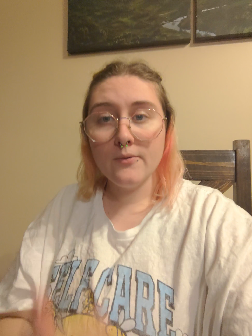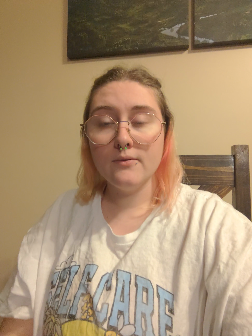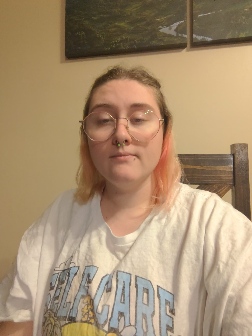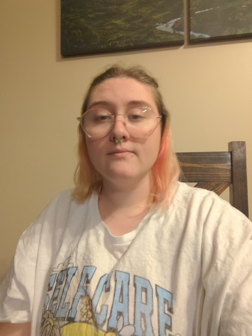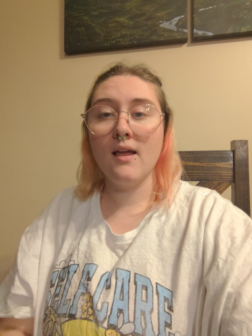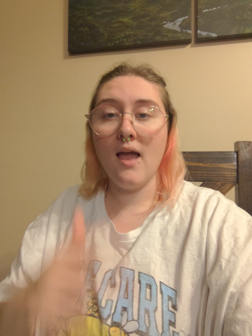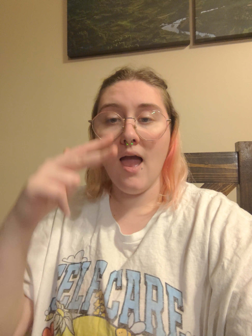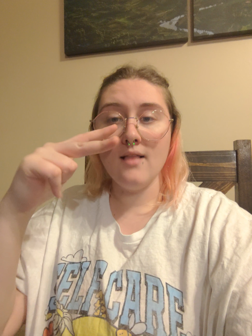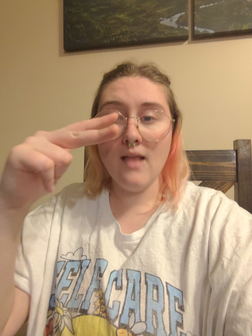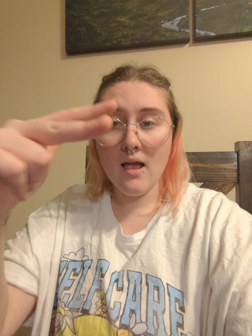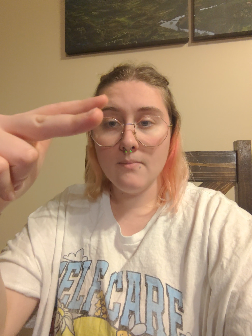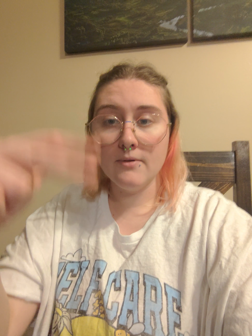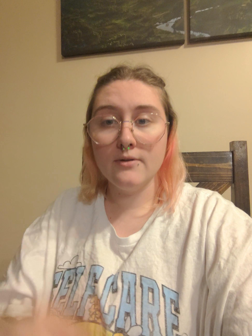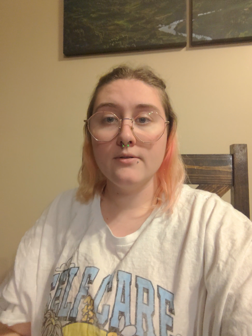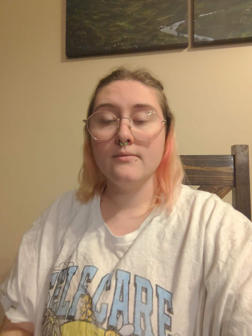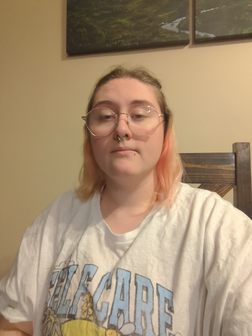helicopter